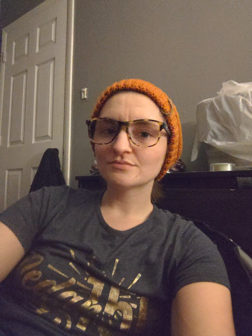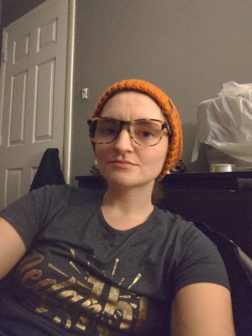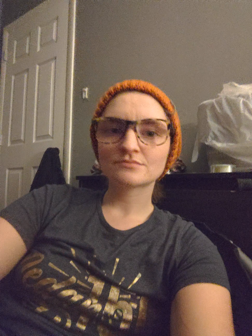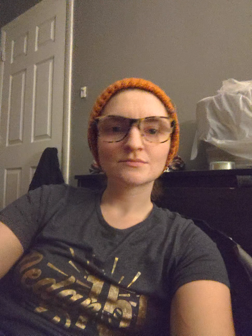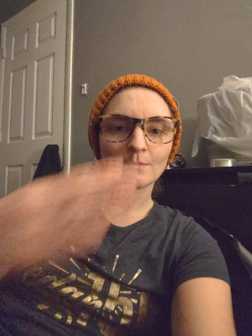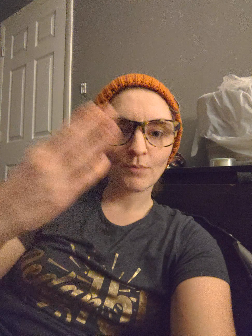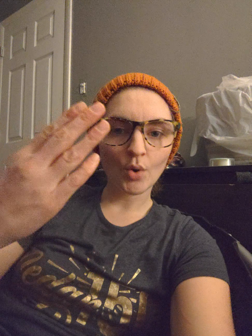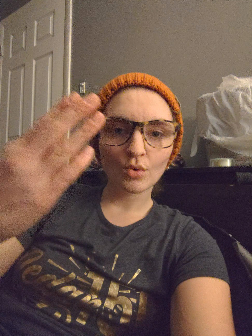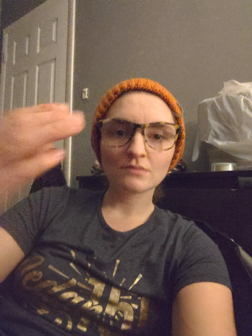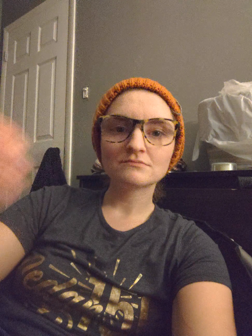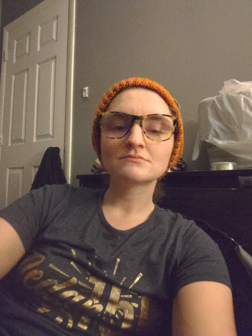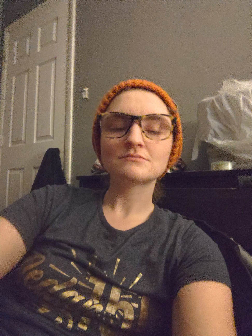morning